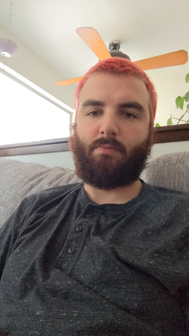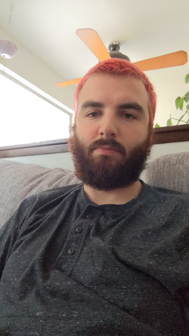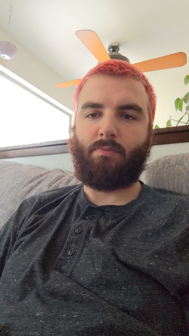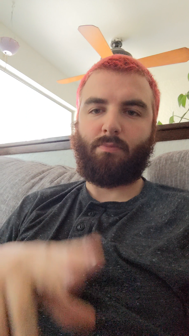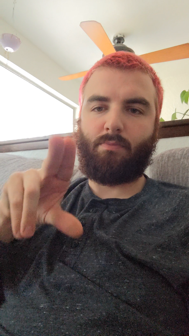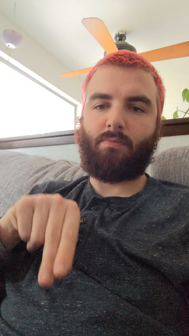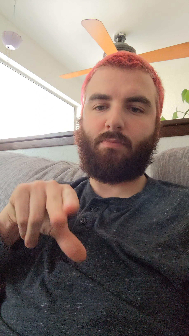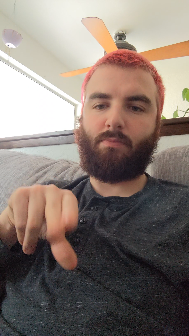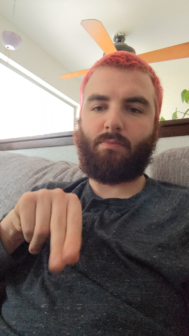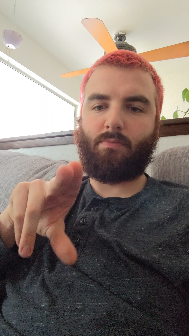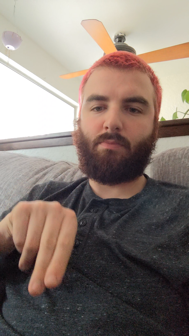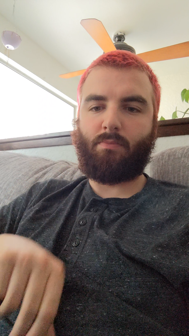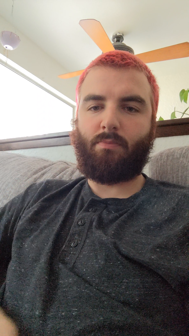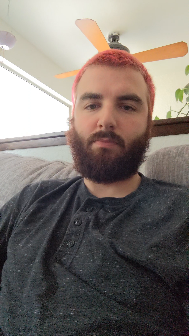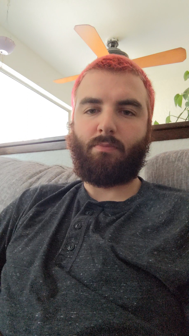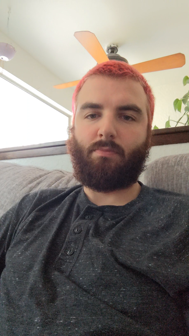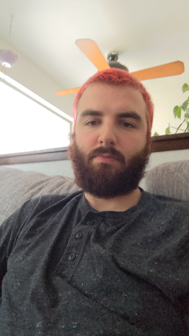diaper